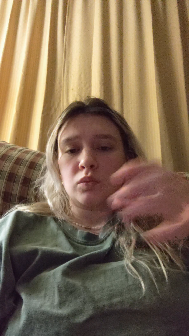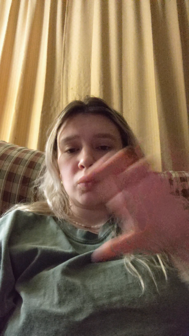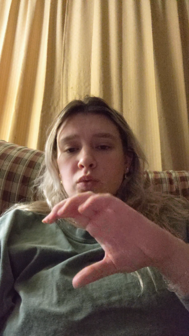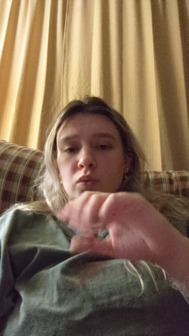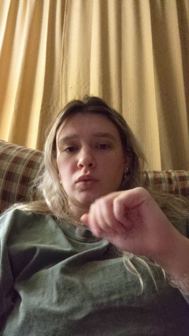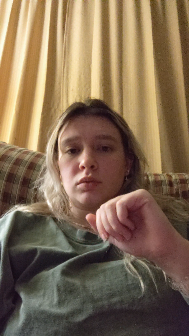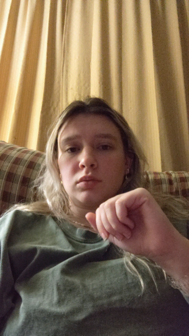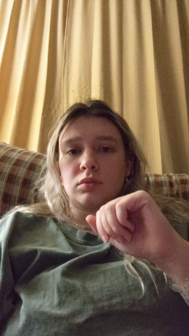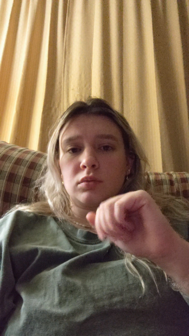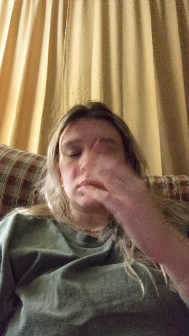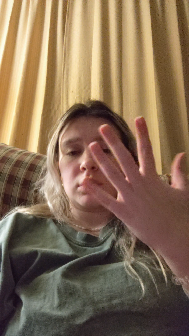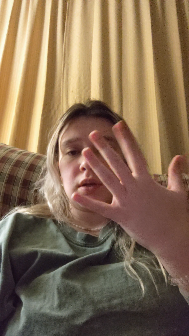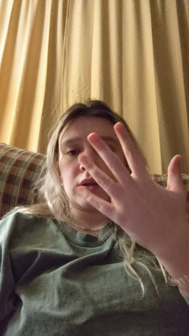hand